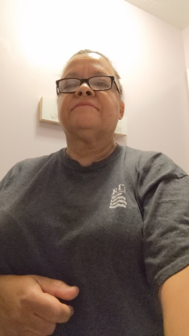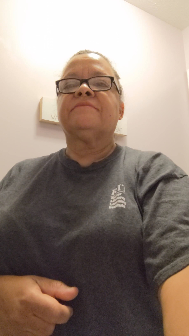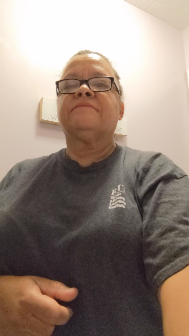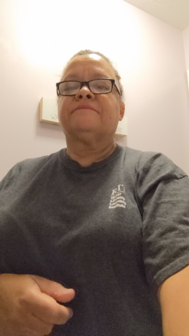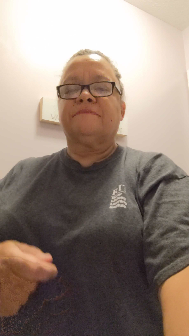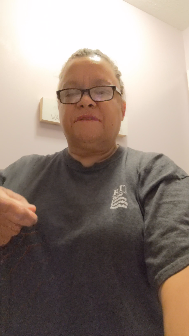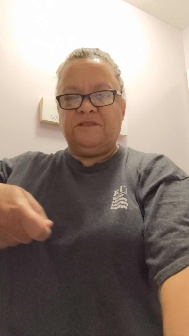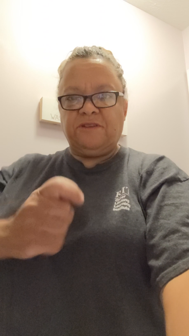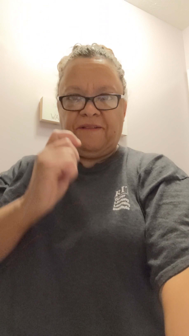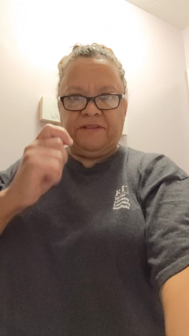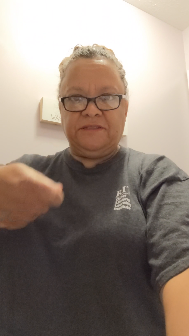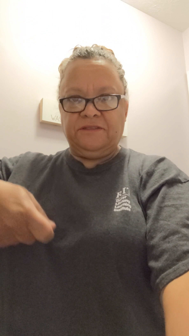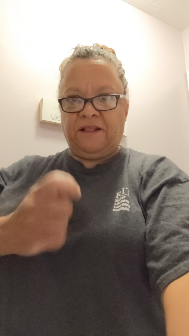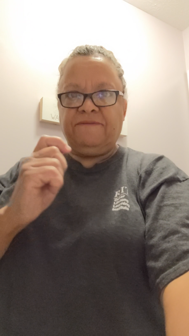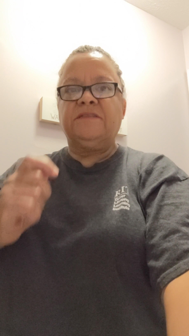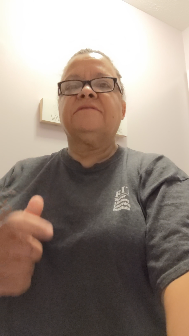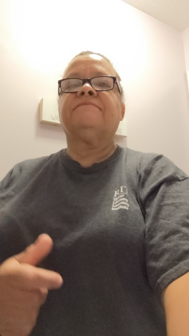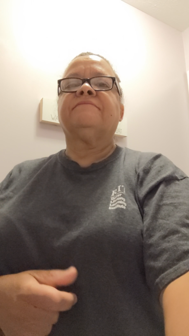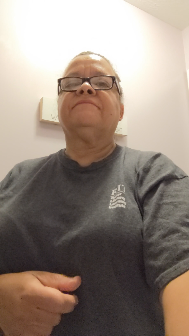shovel